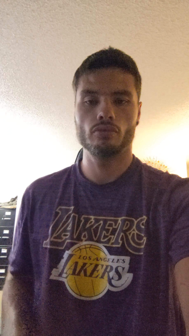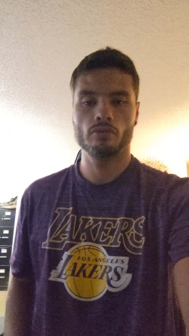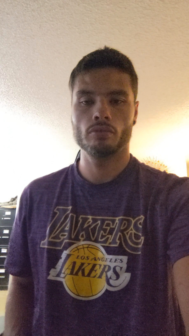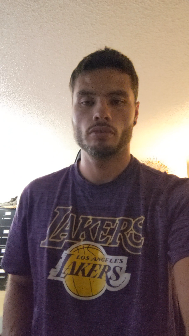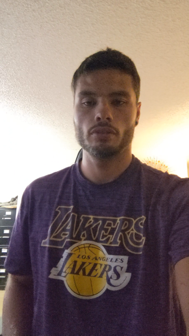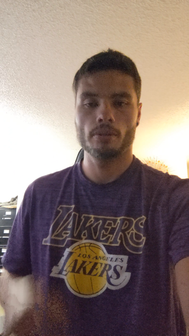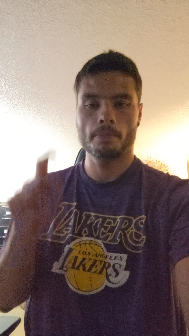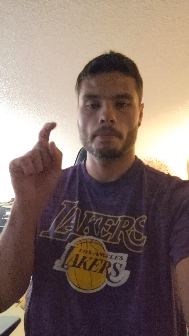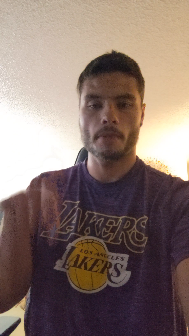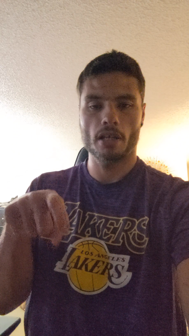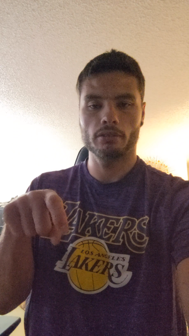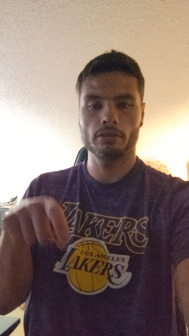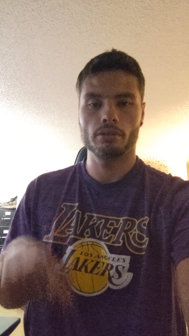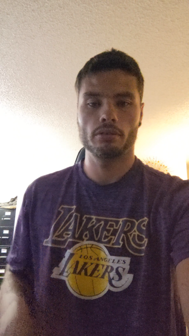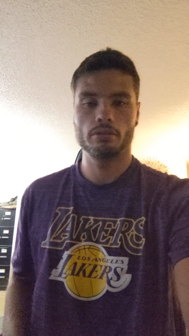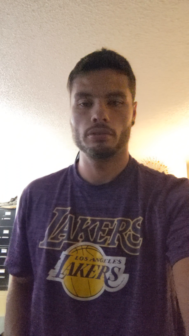must